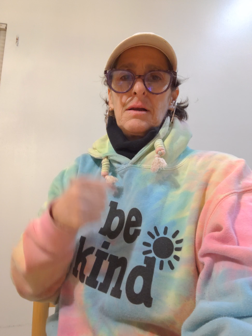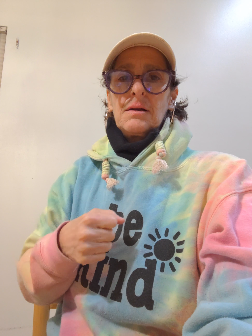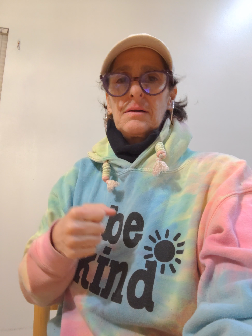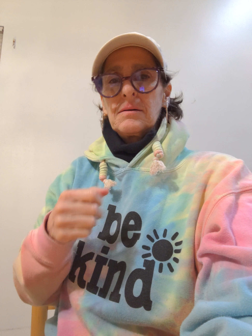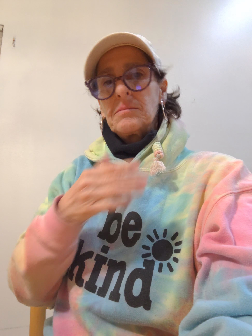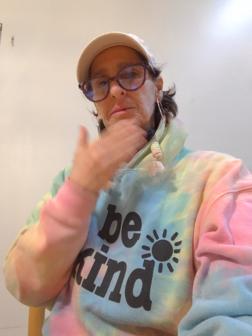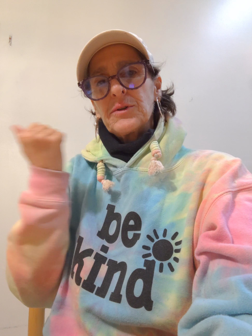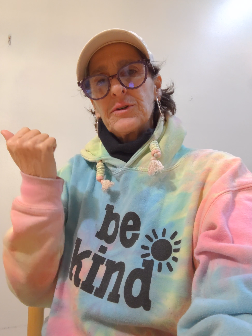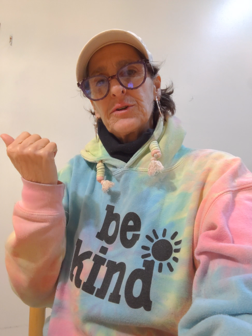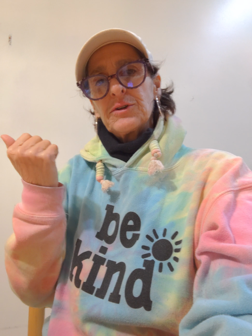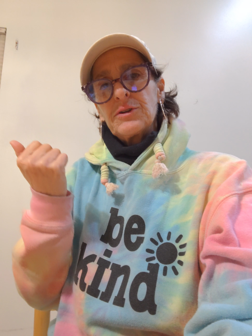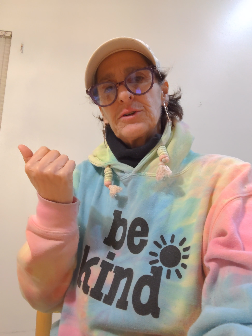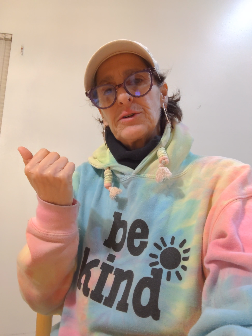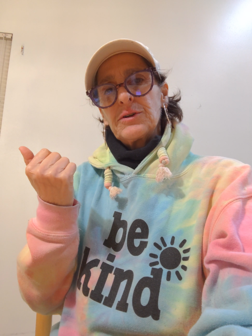better